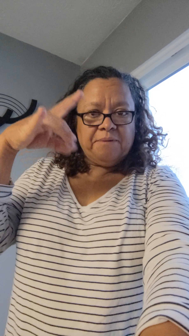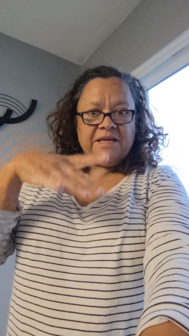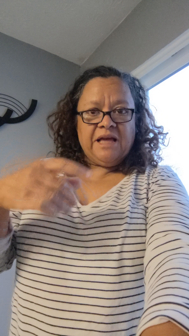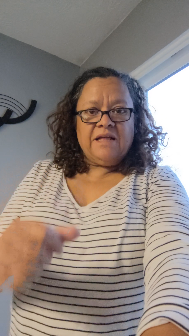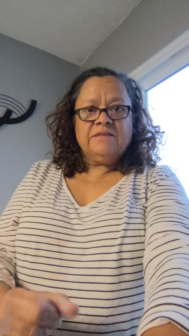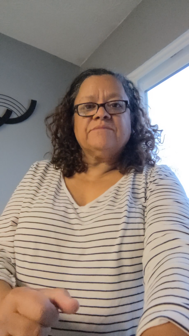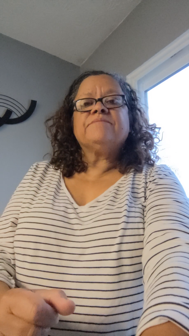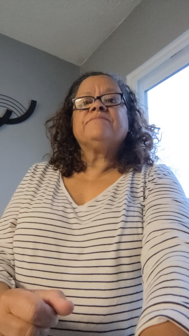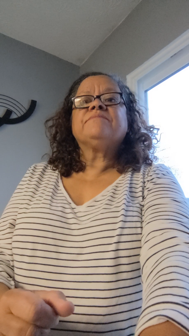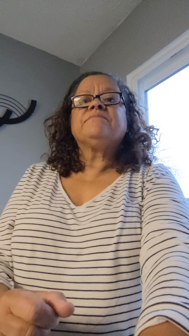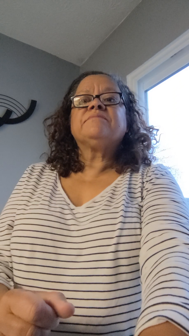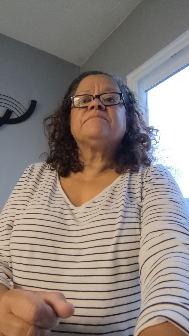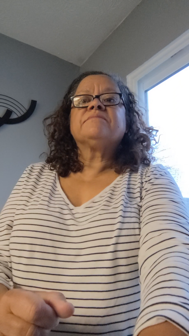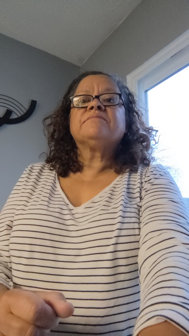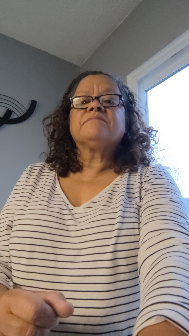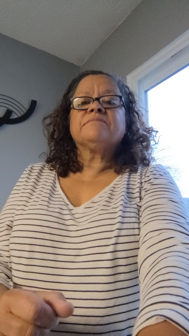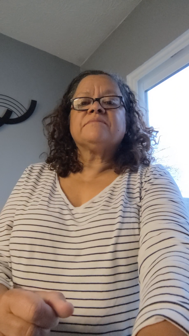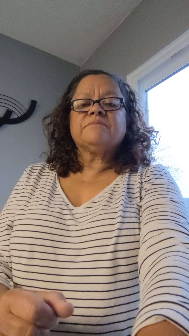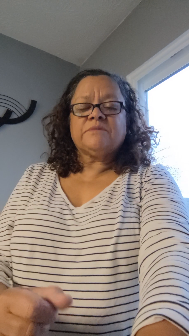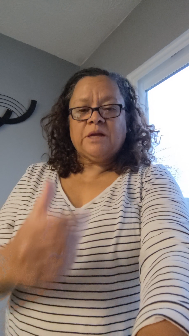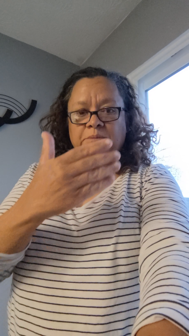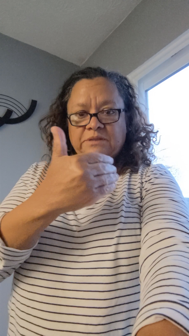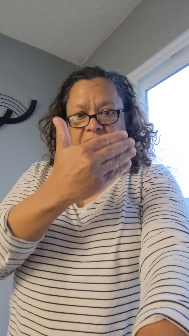butterfly